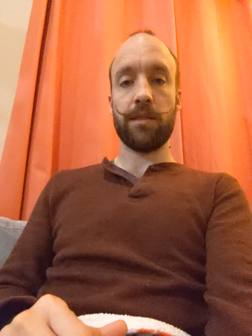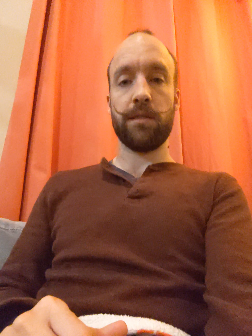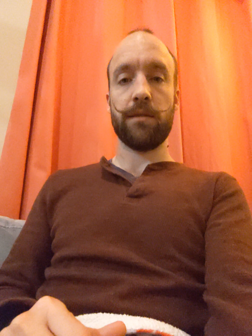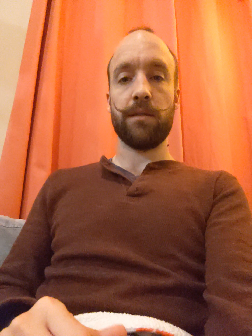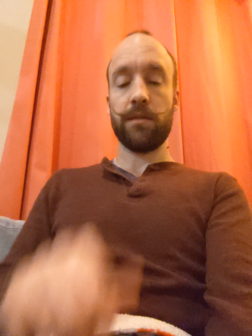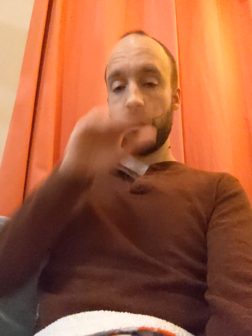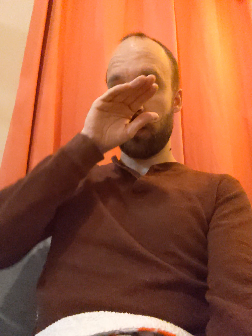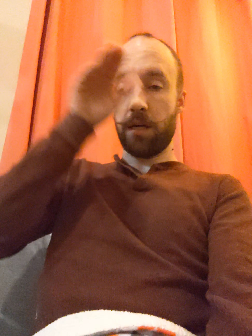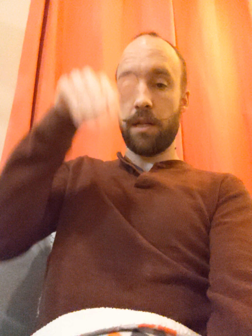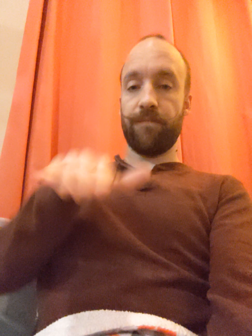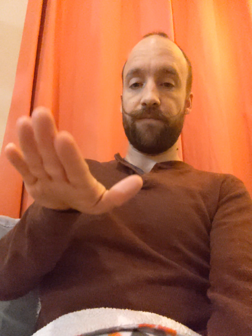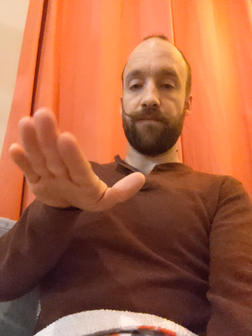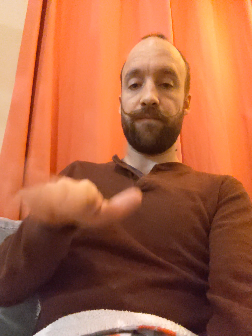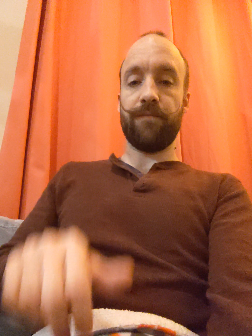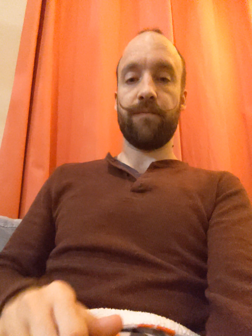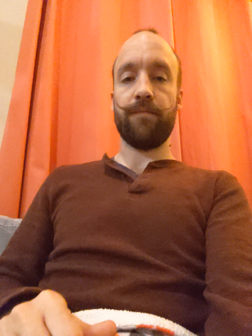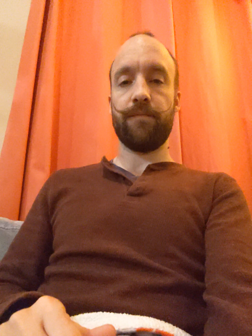elephant